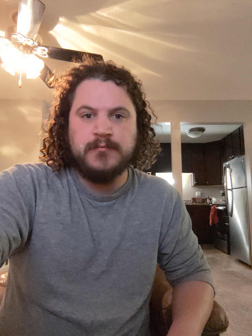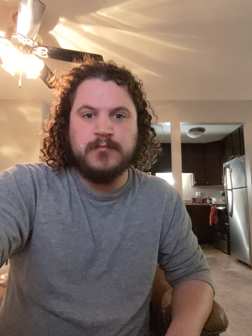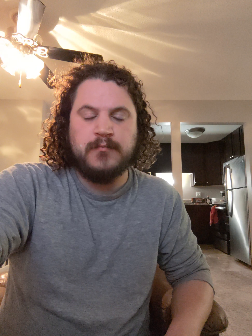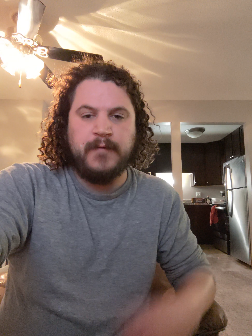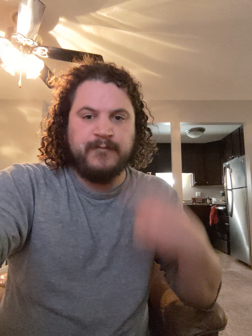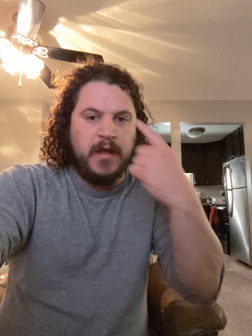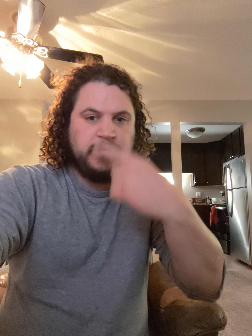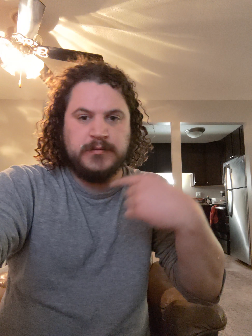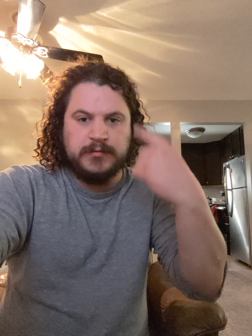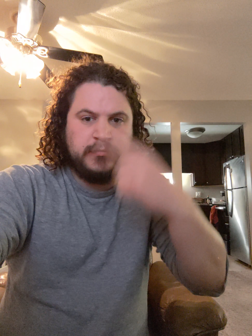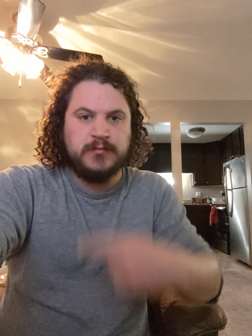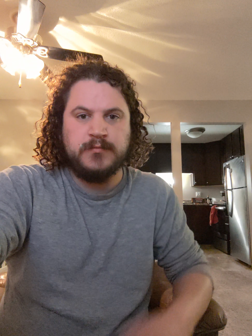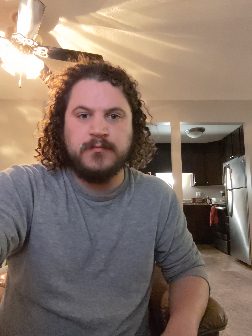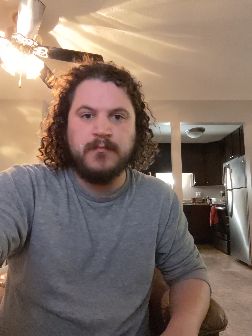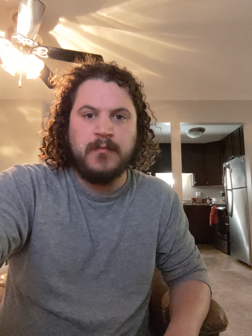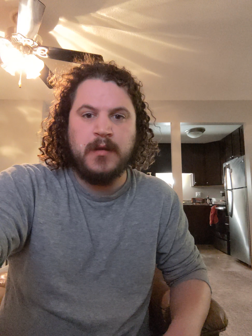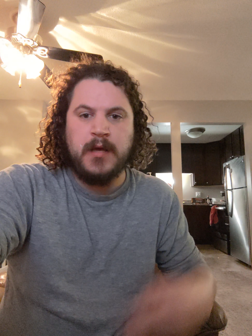face